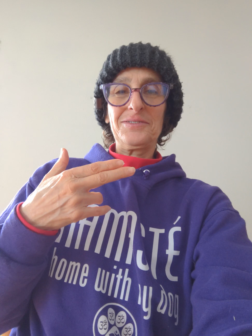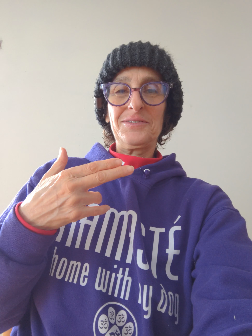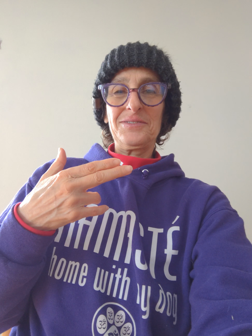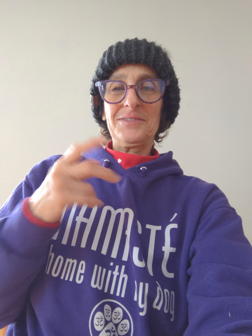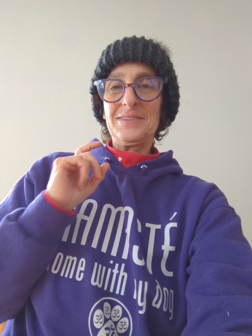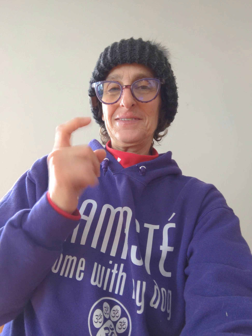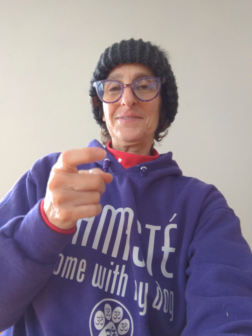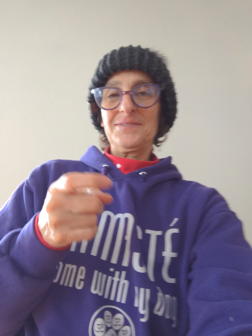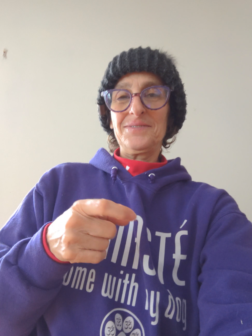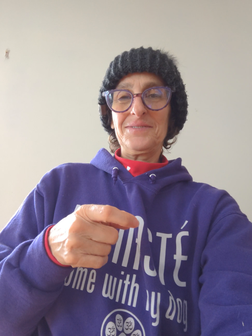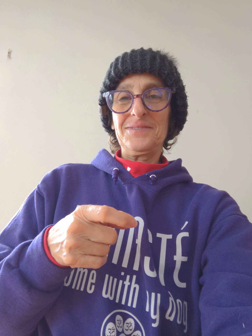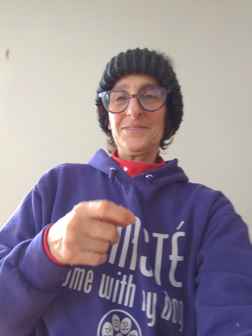gift